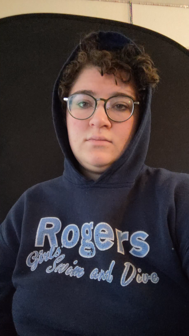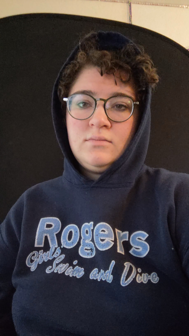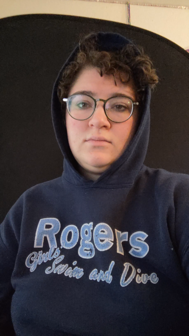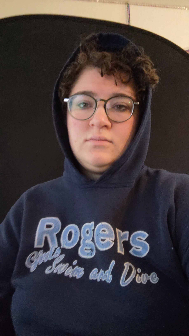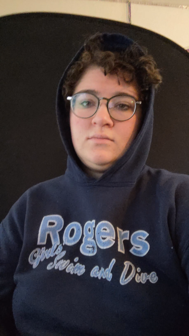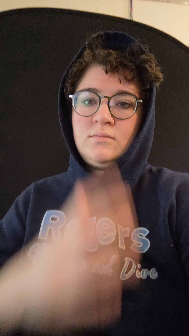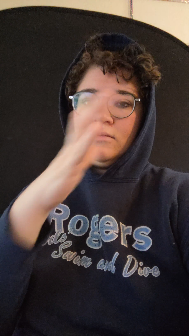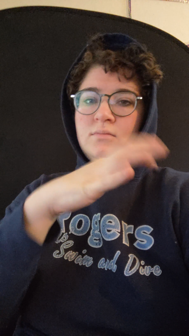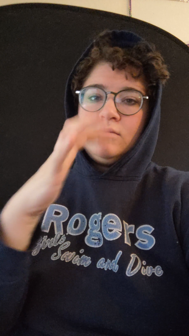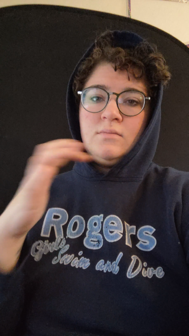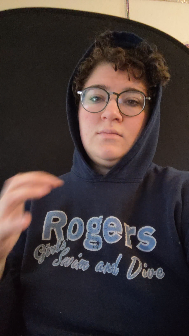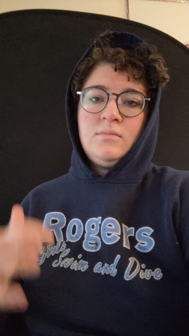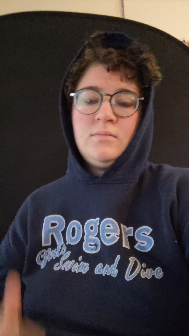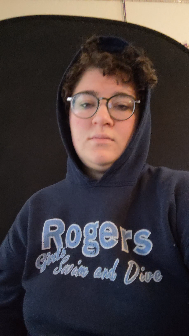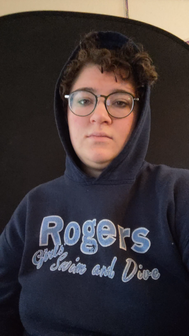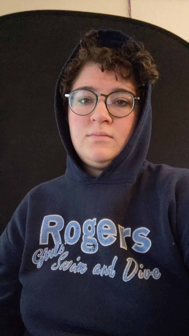grapes